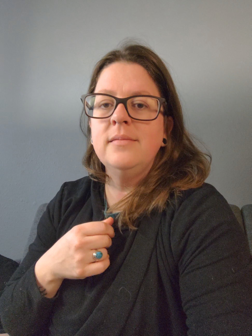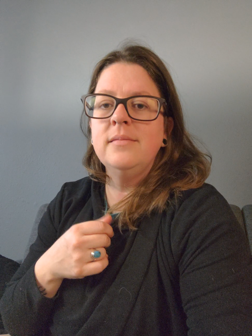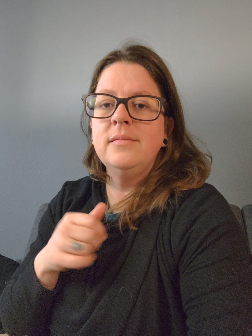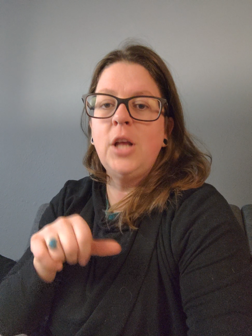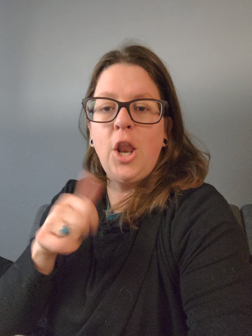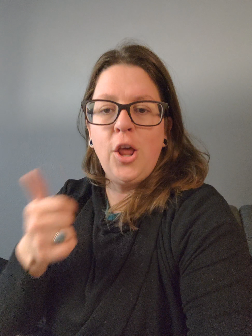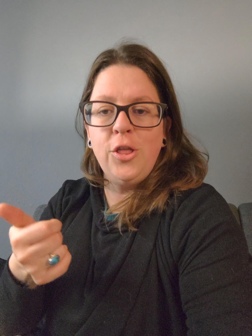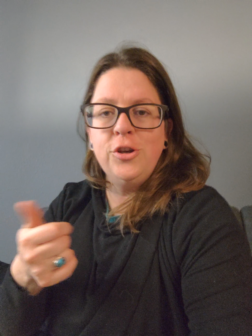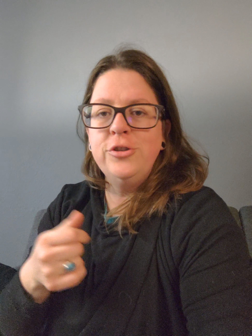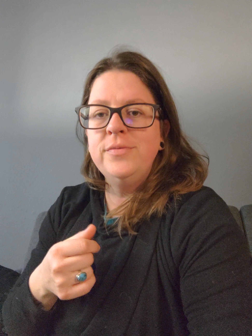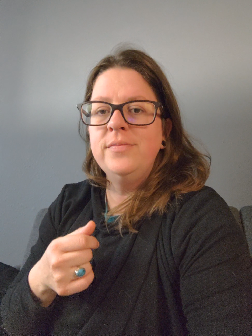another